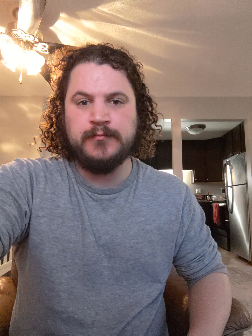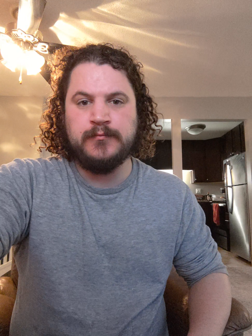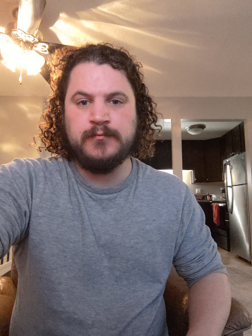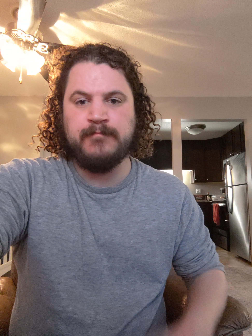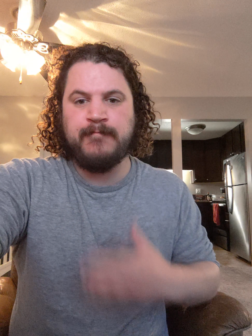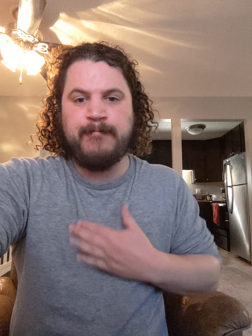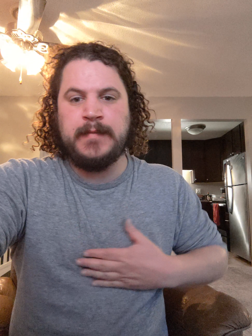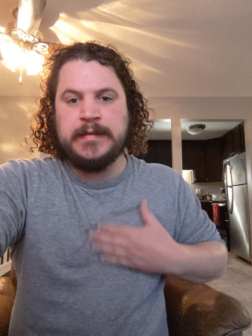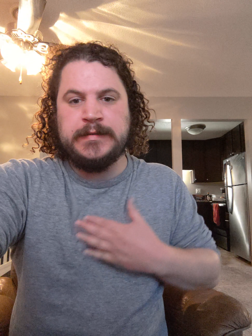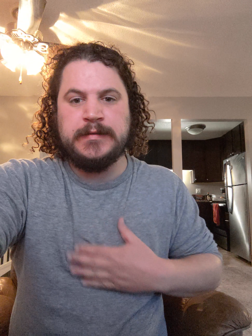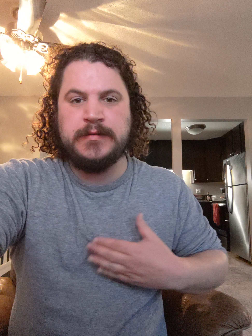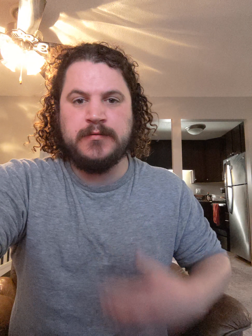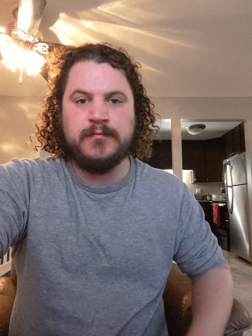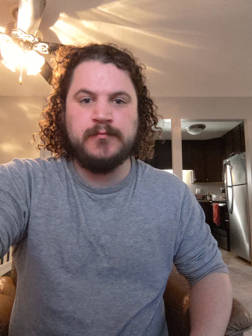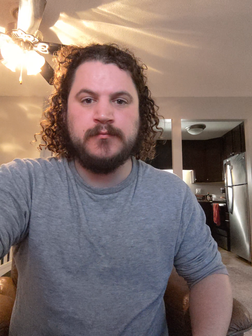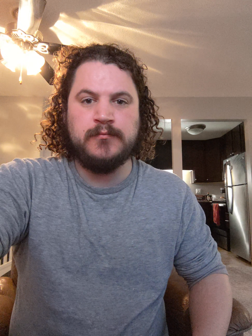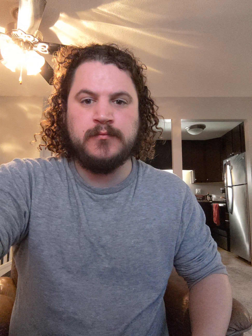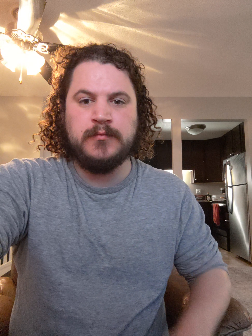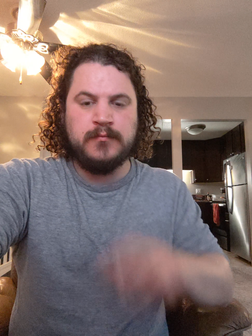please